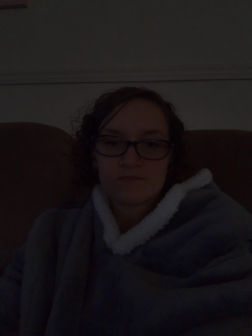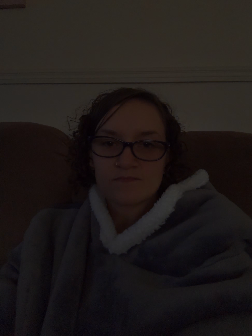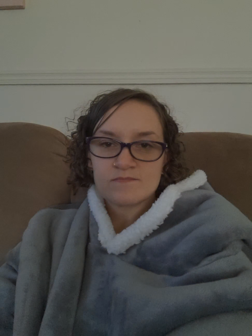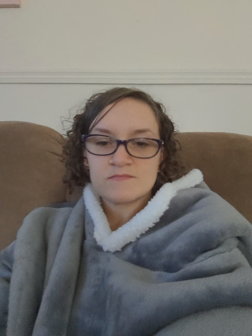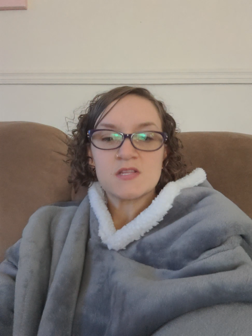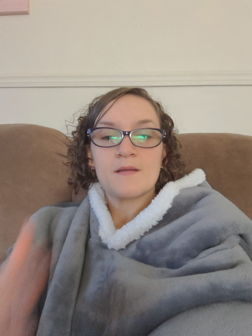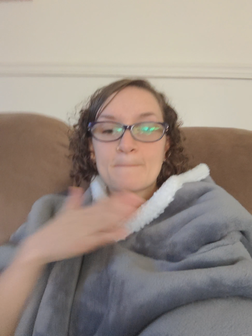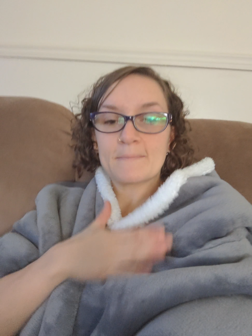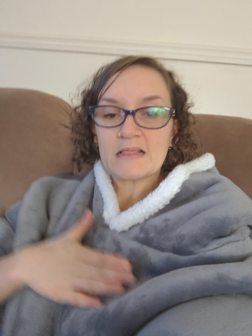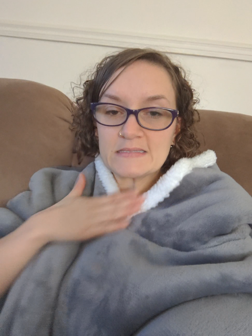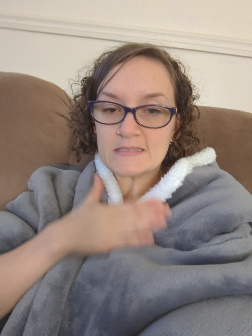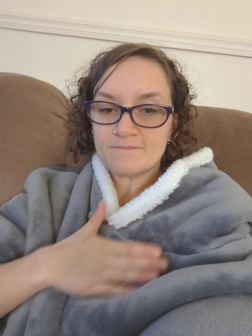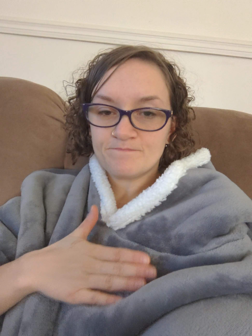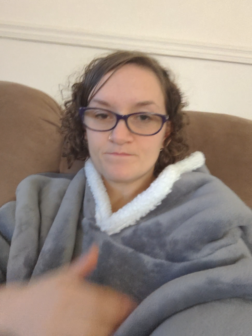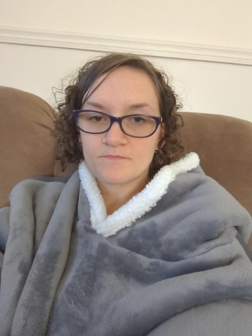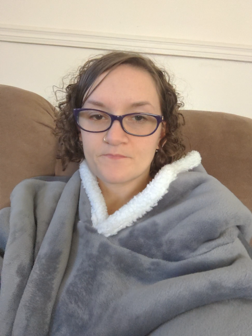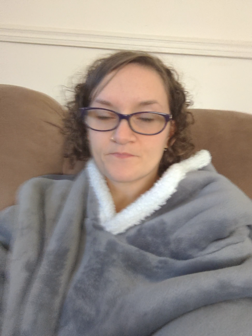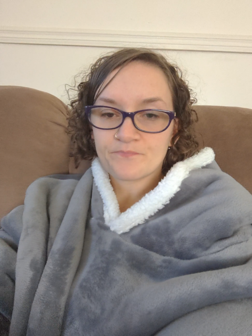please